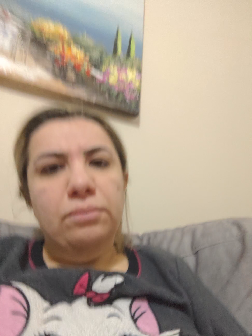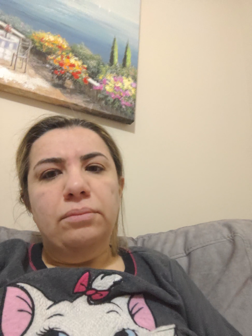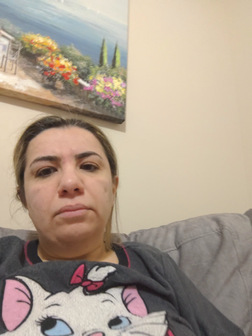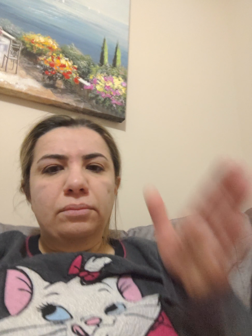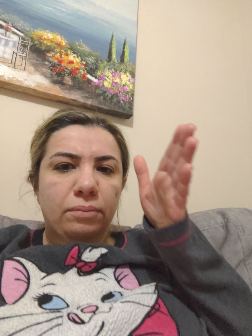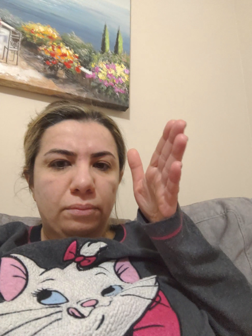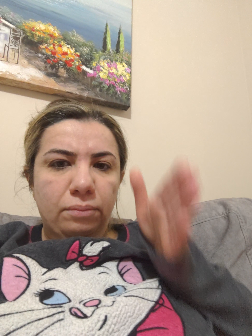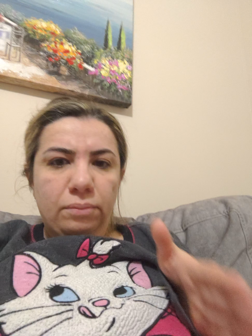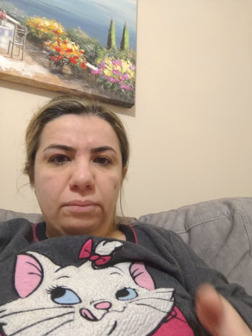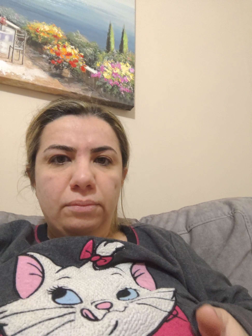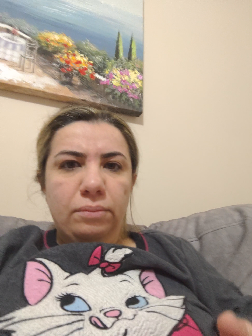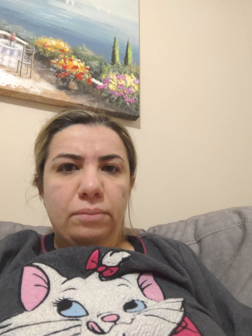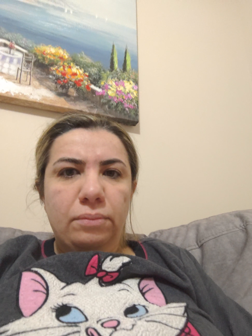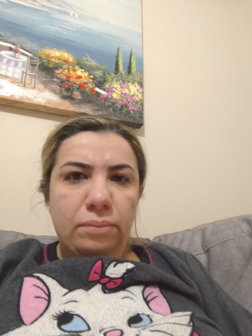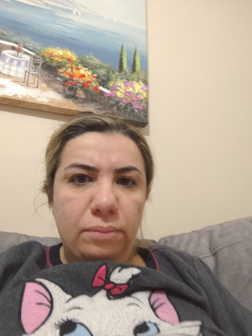person